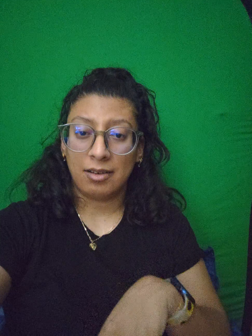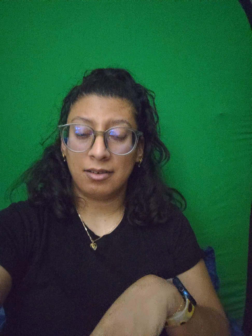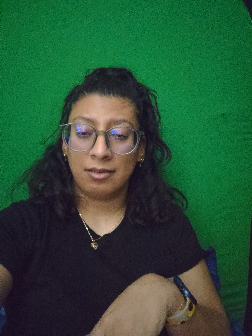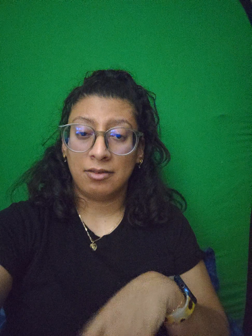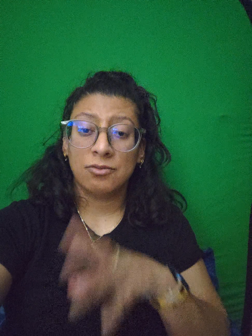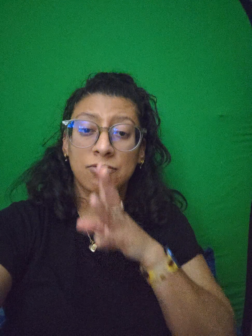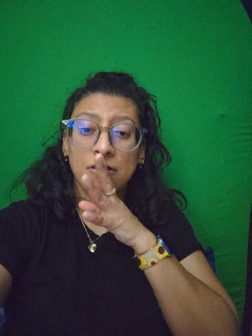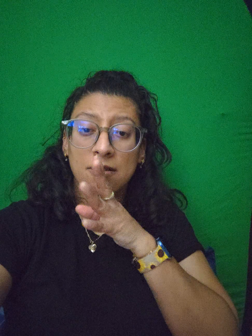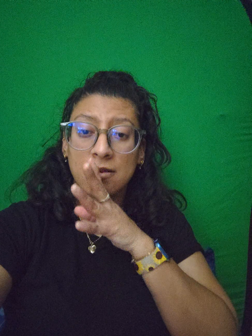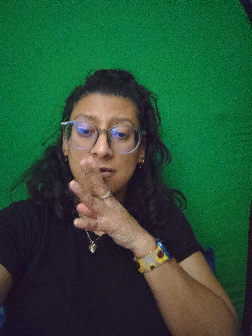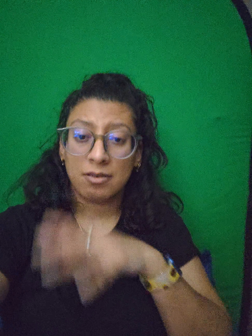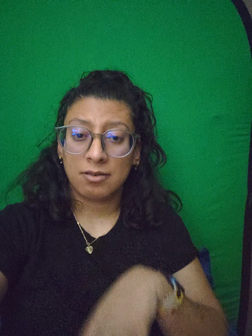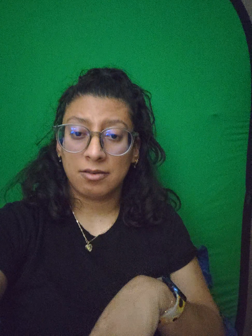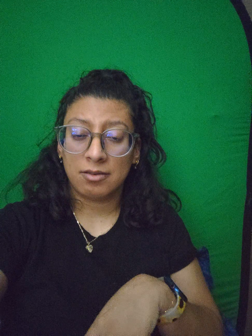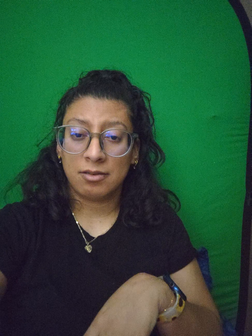talk